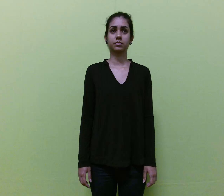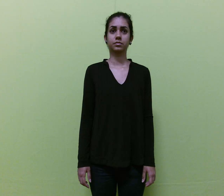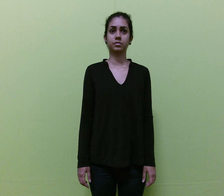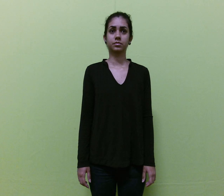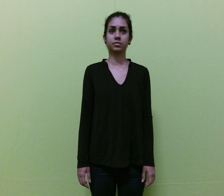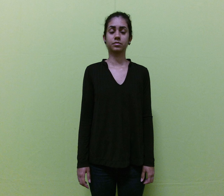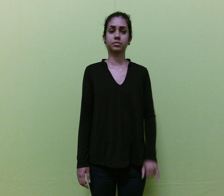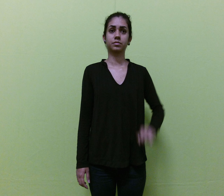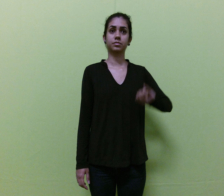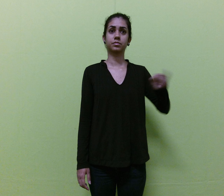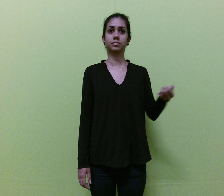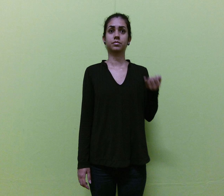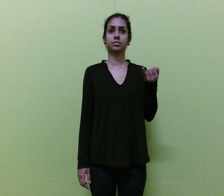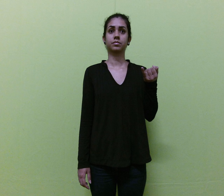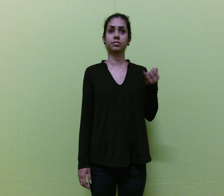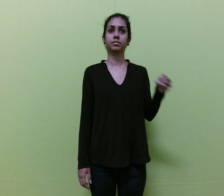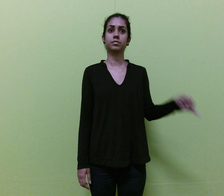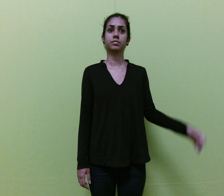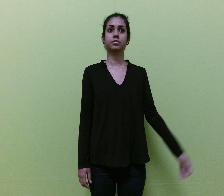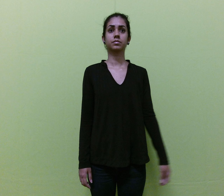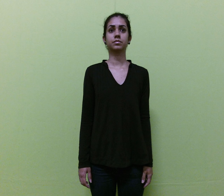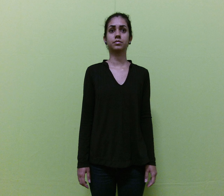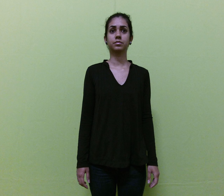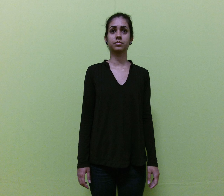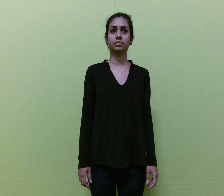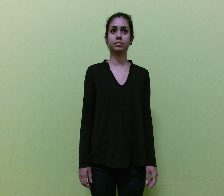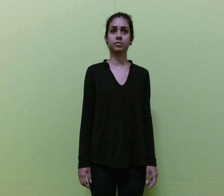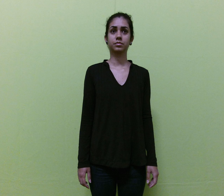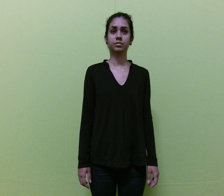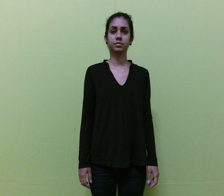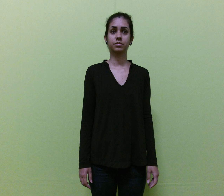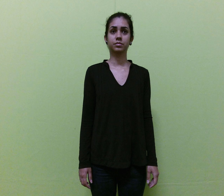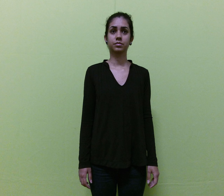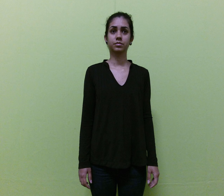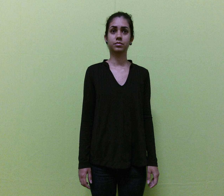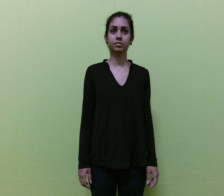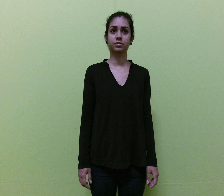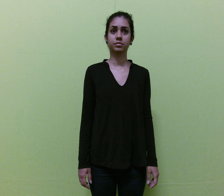aproveitar